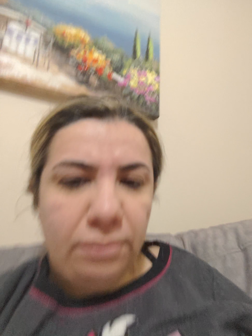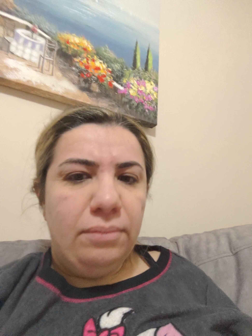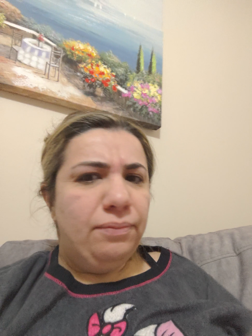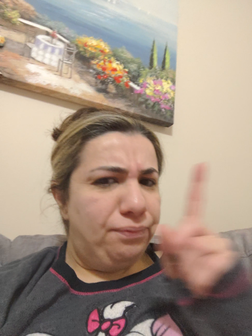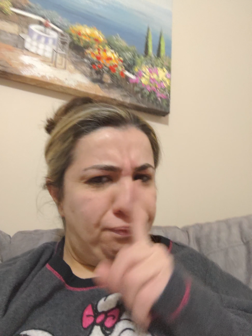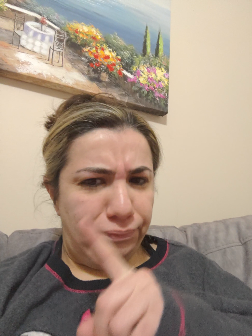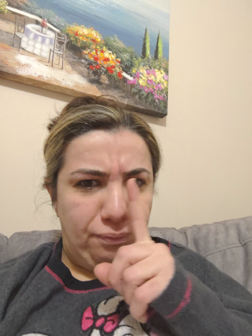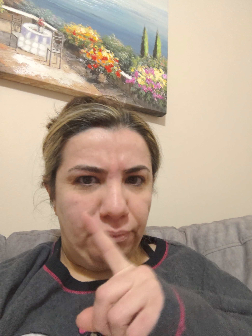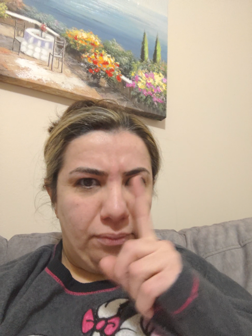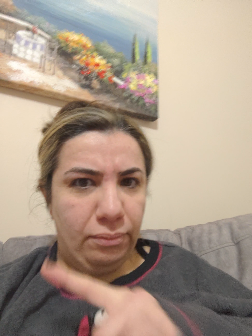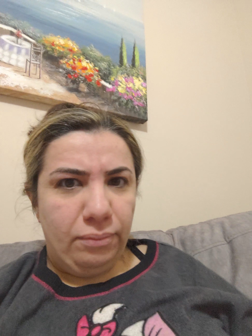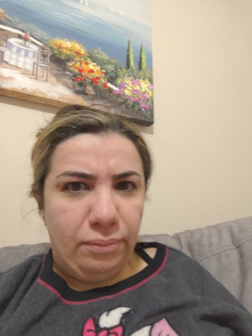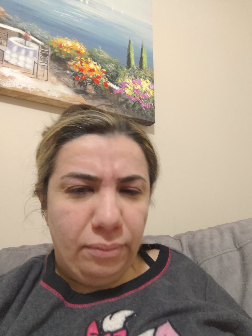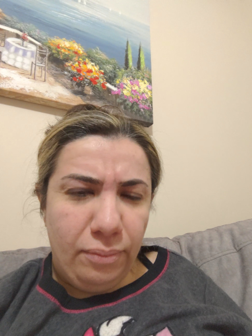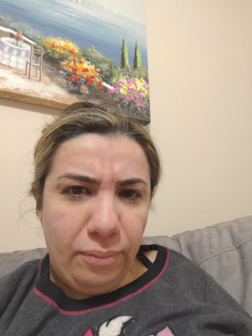mouse